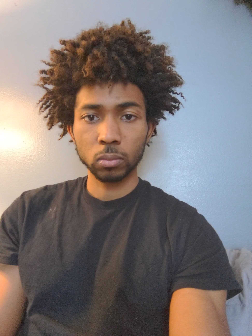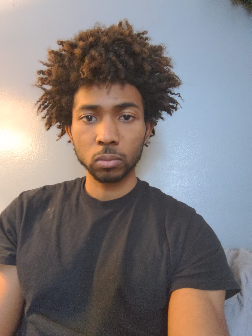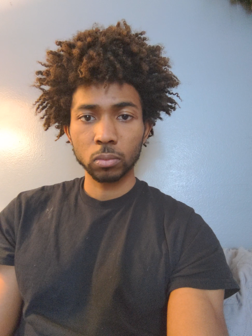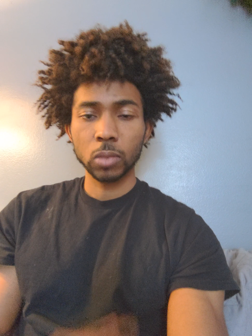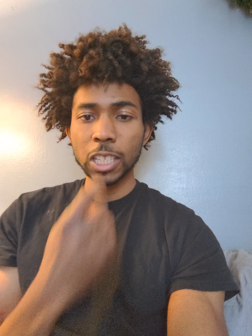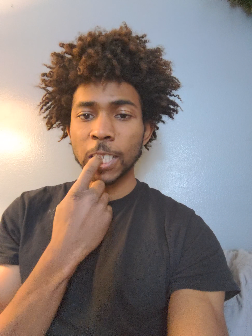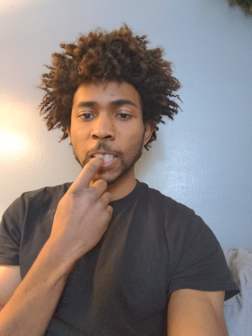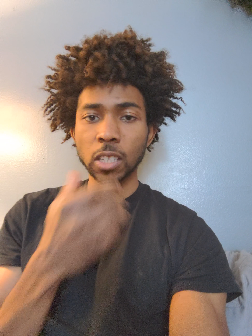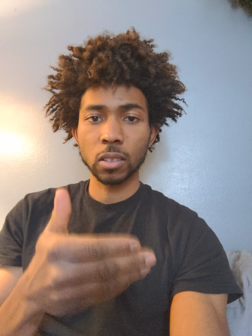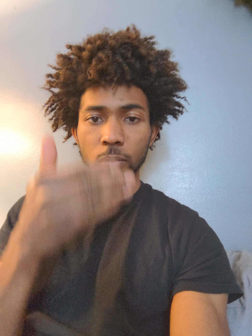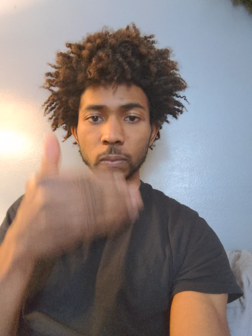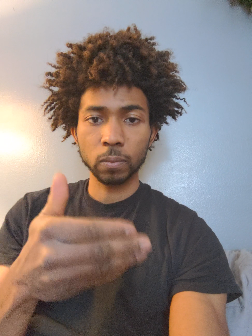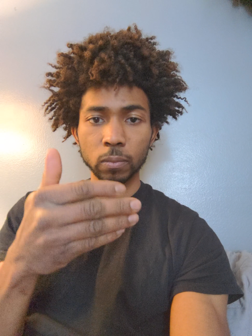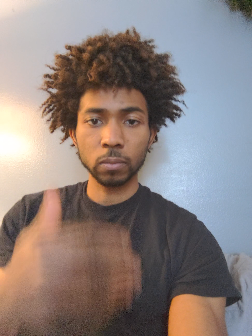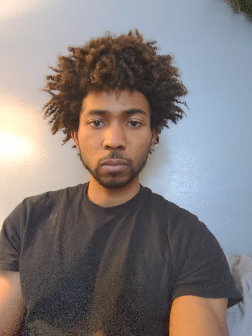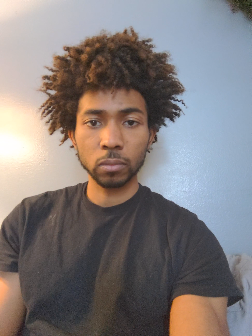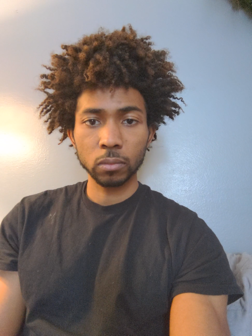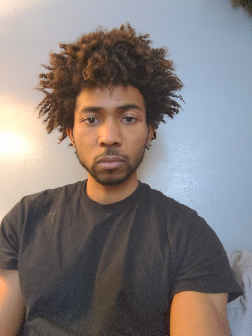window